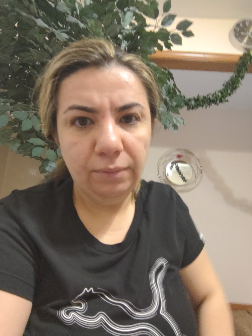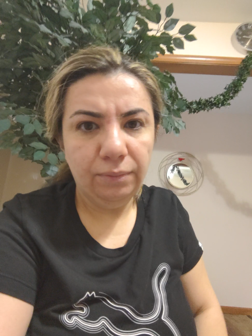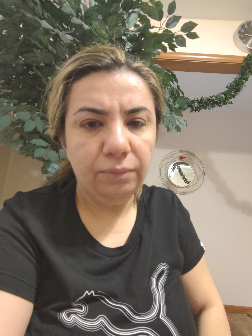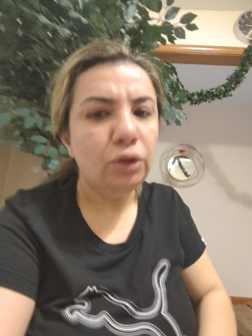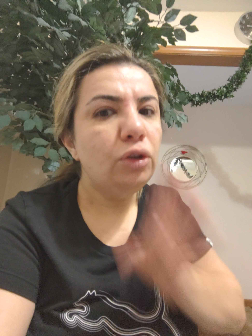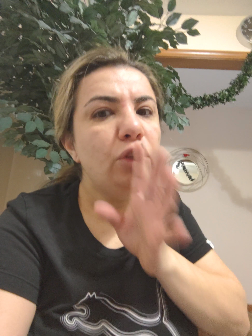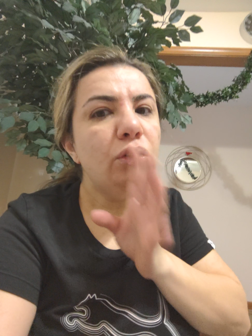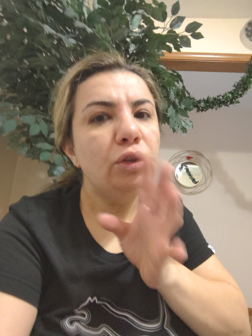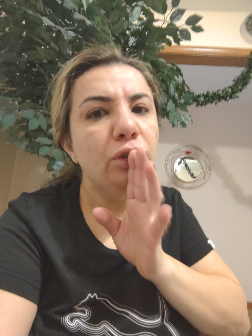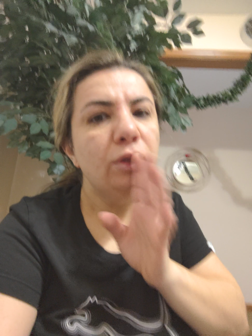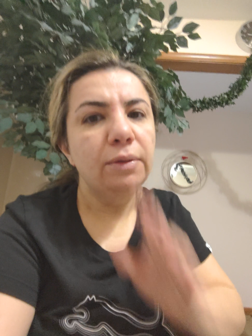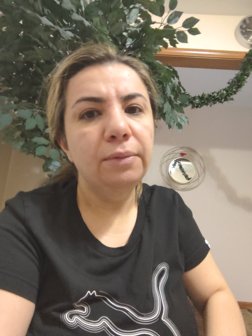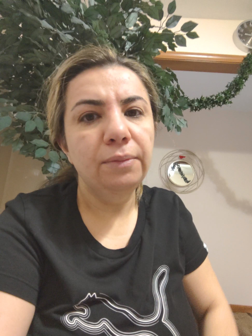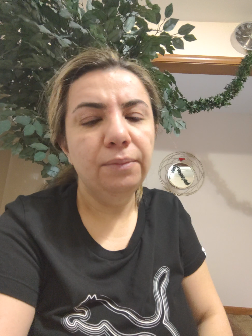talk